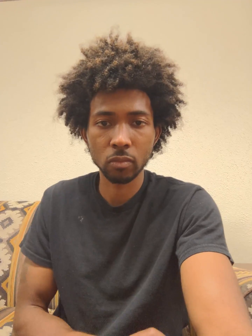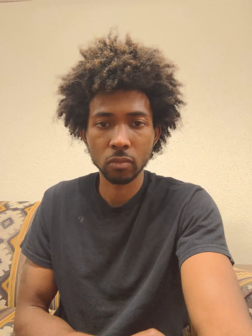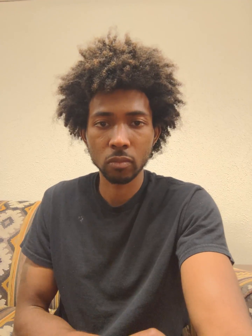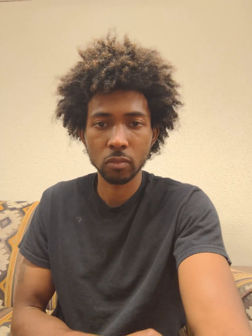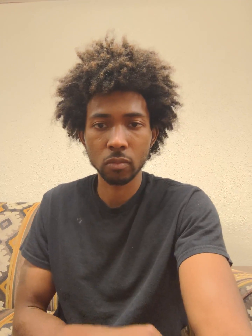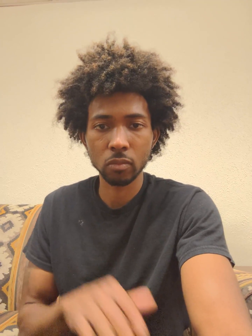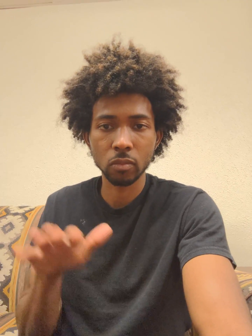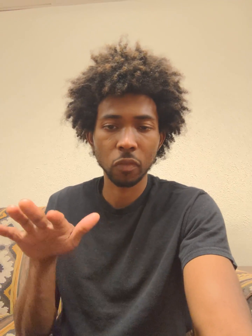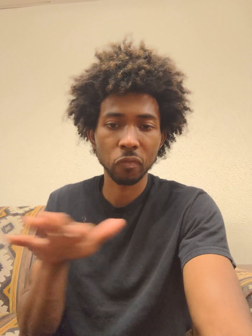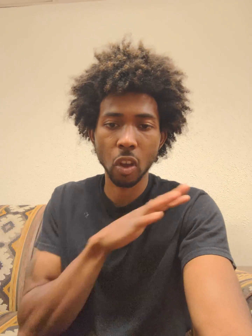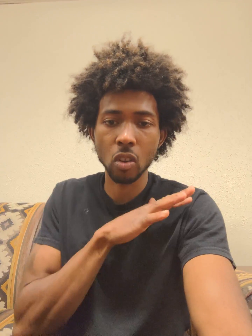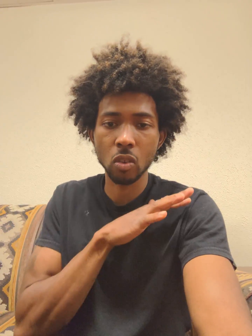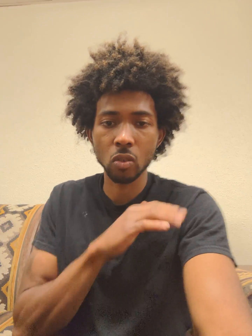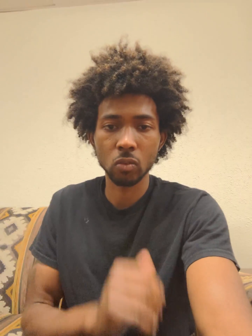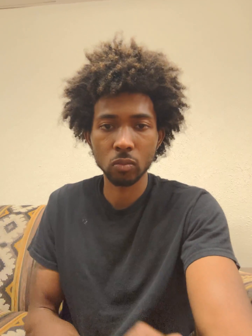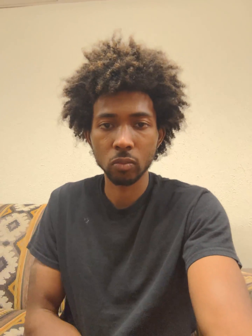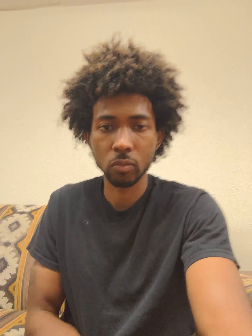full